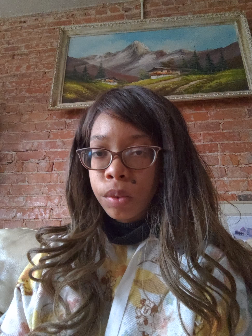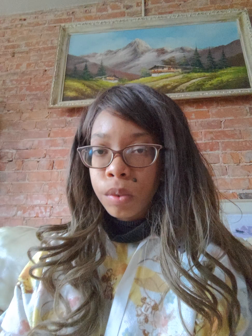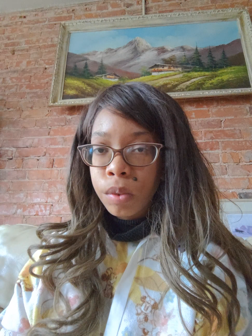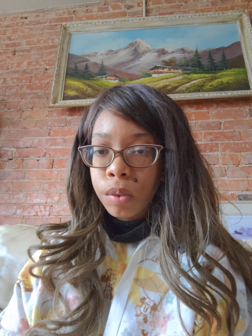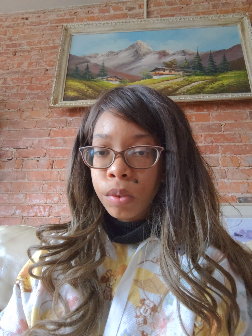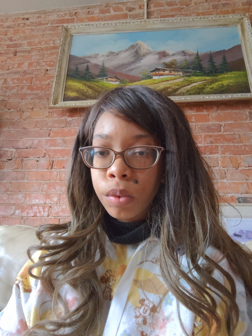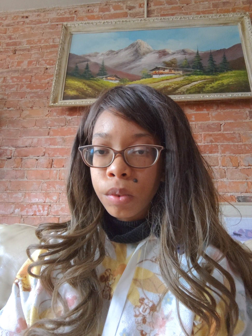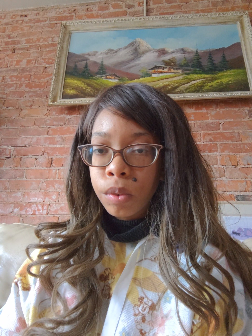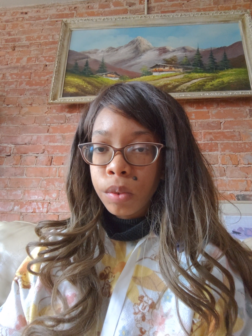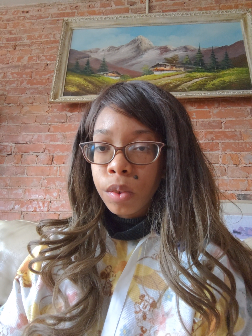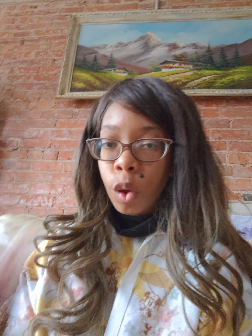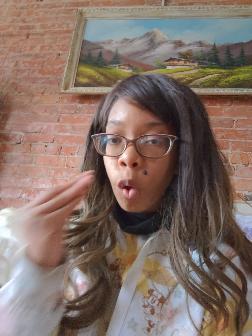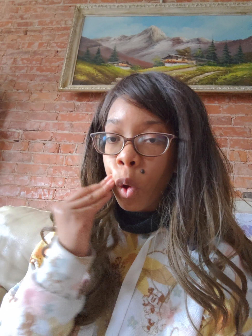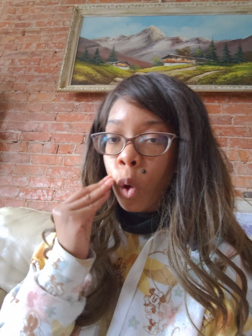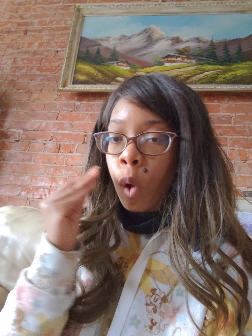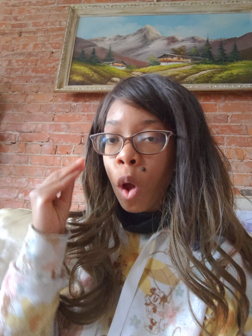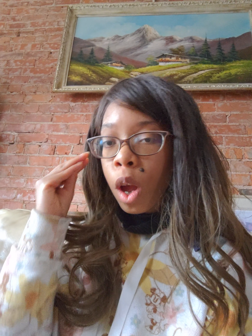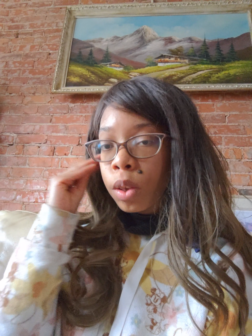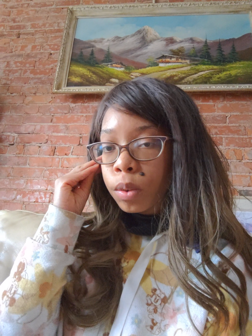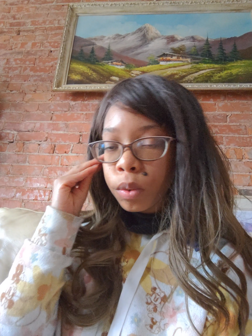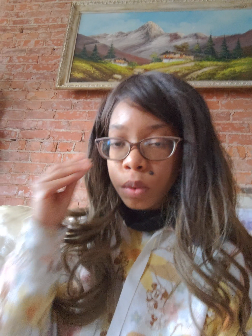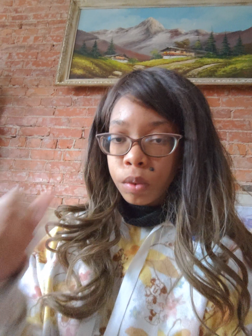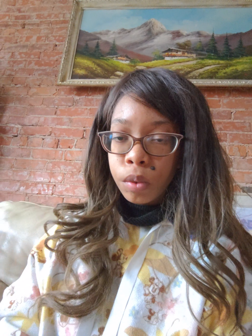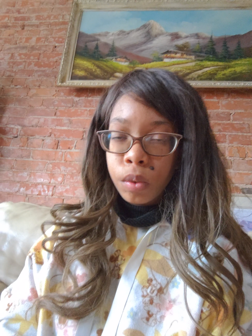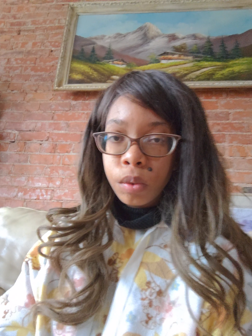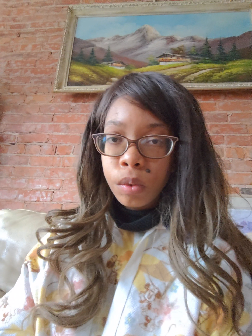home